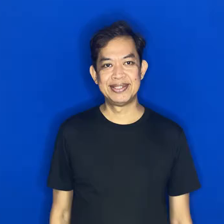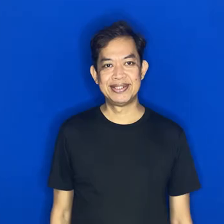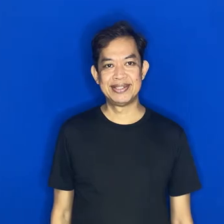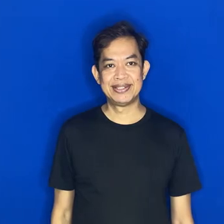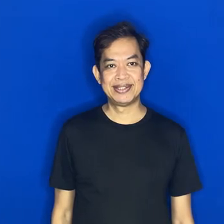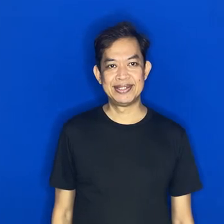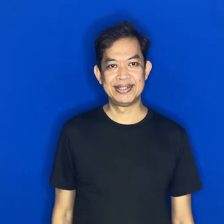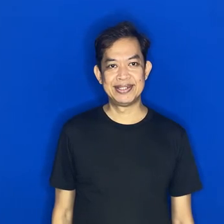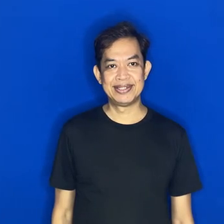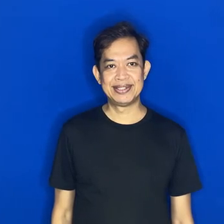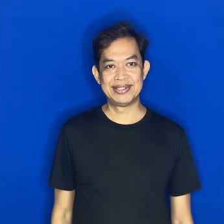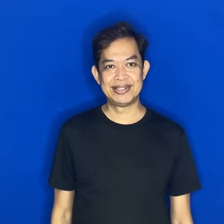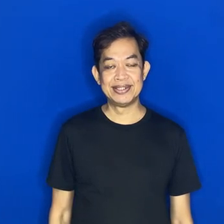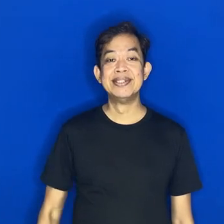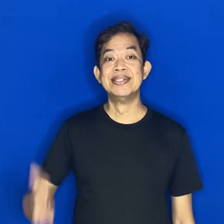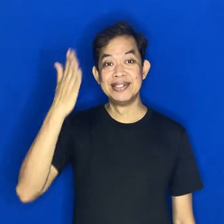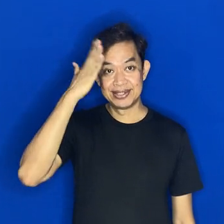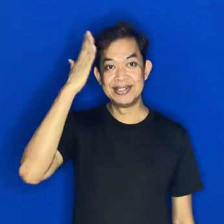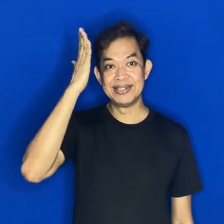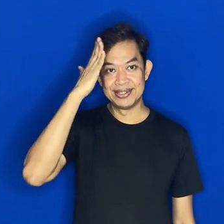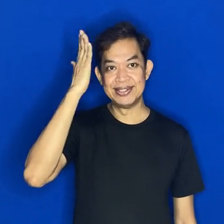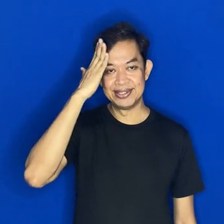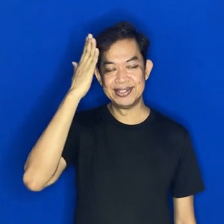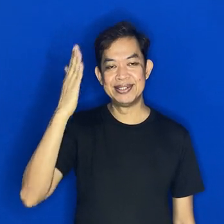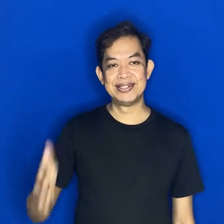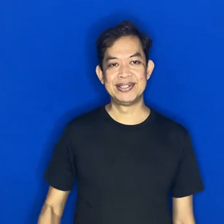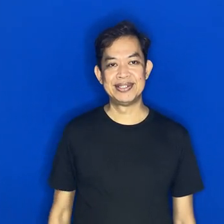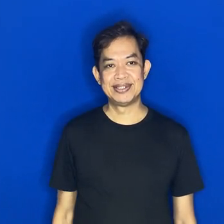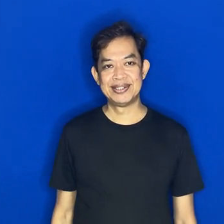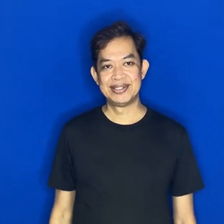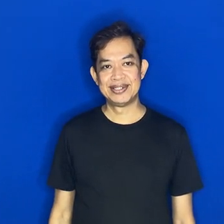know